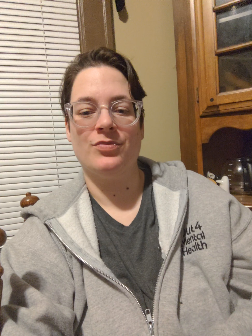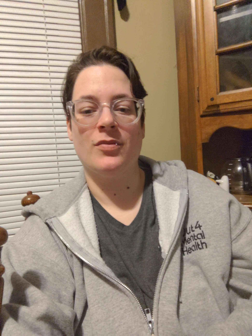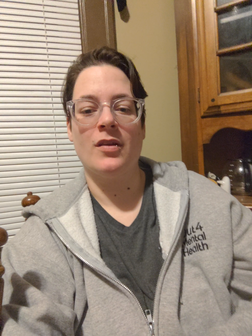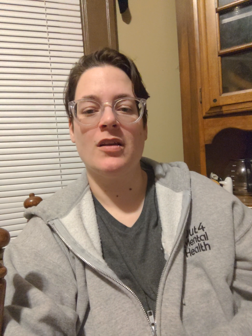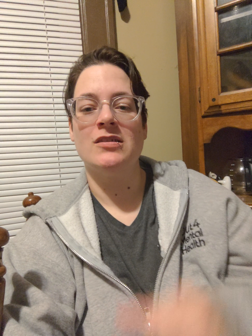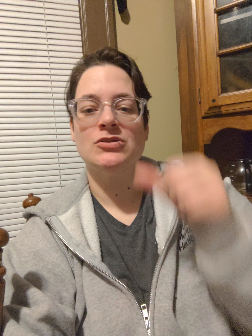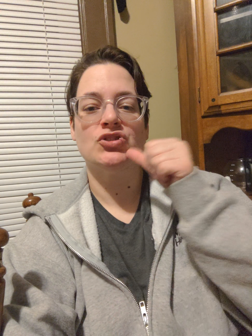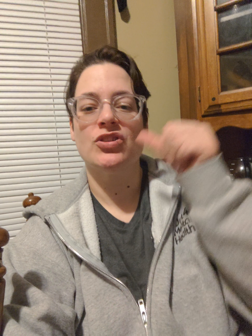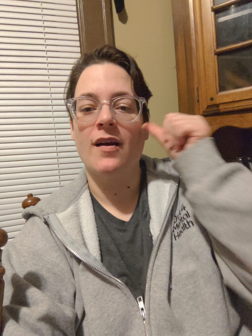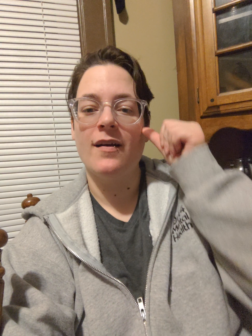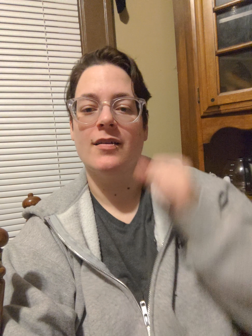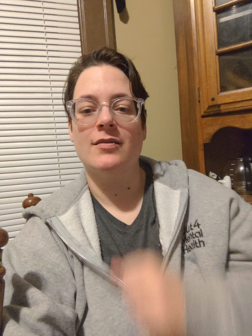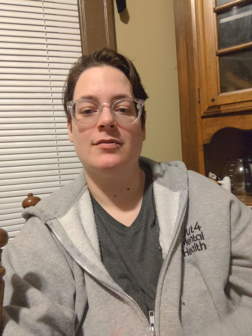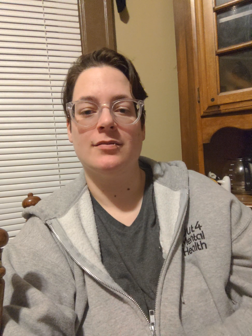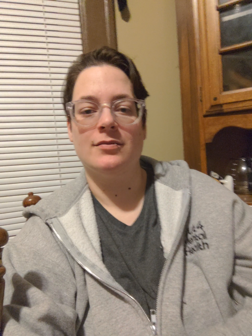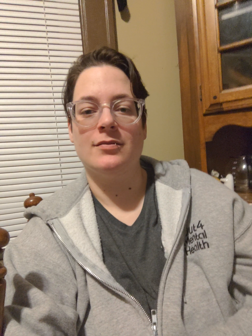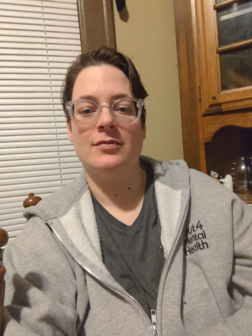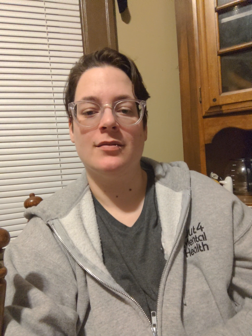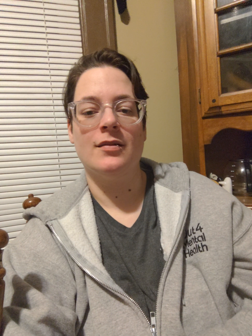yesterday